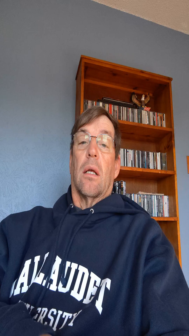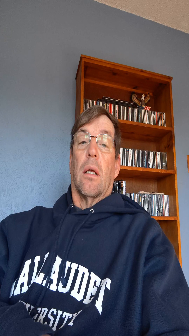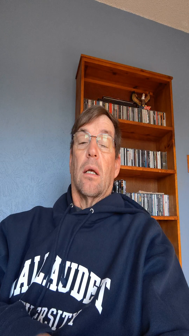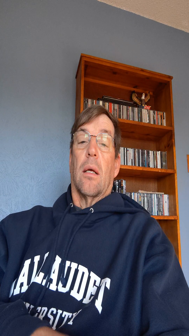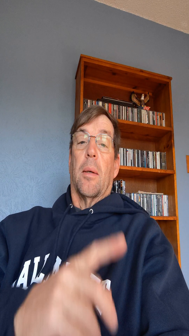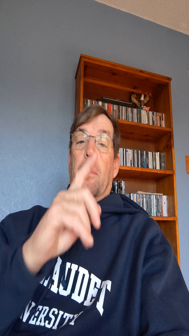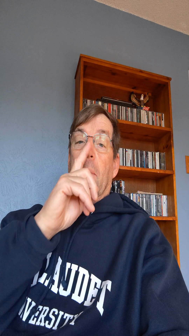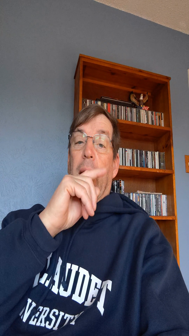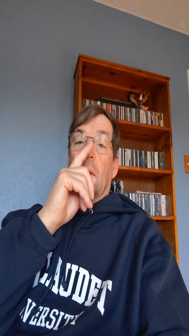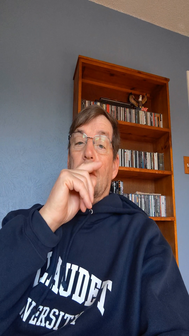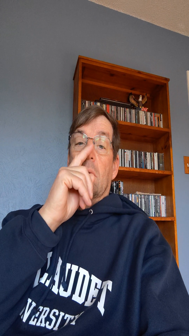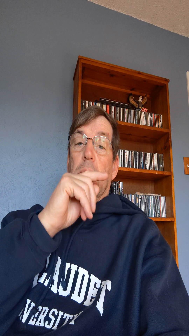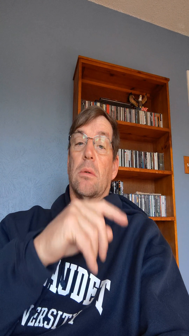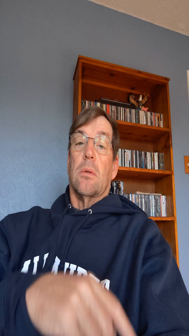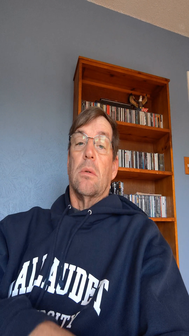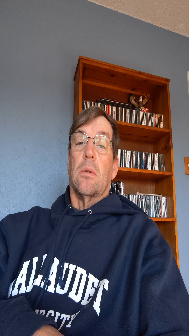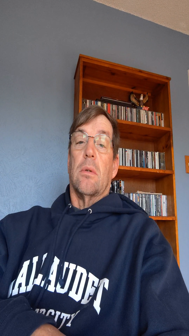mouse